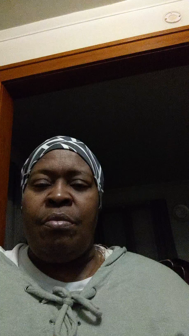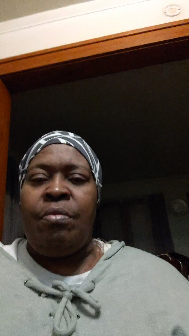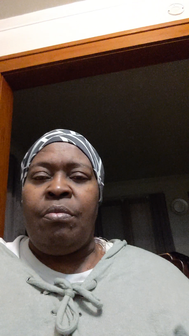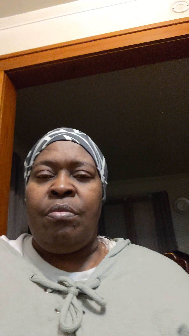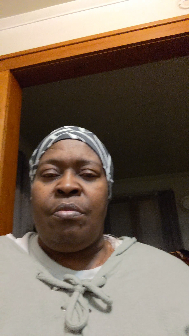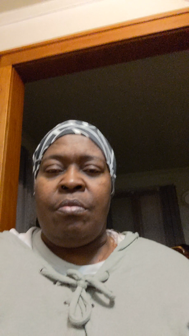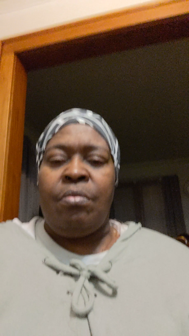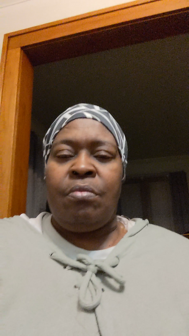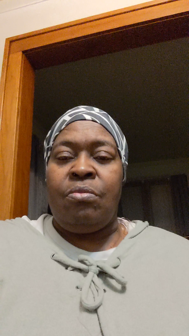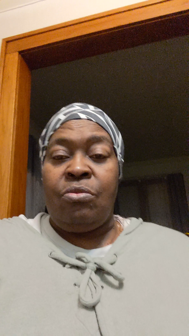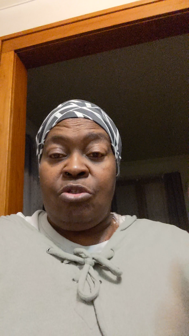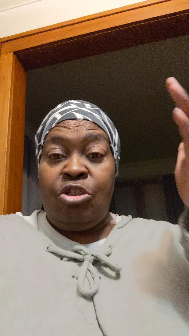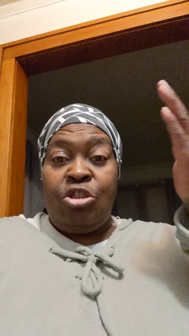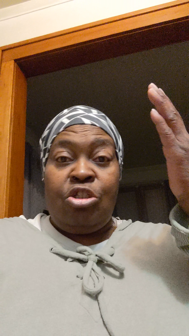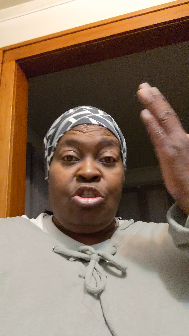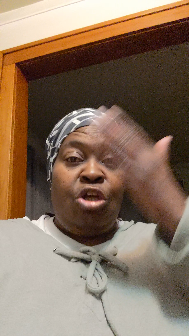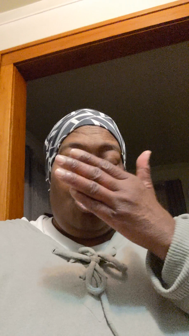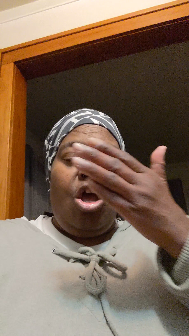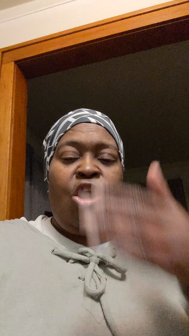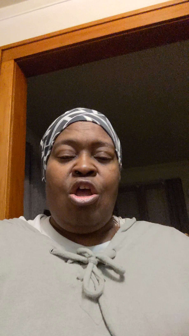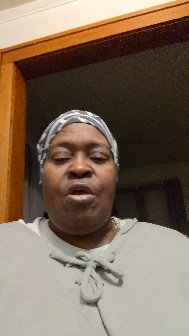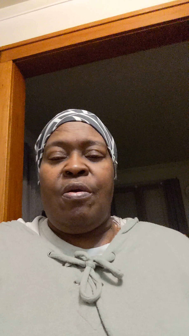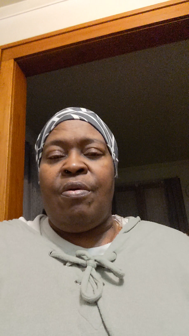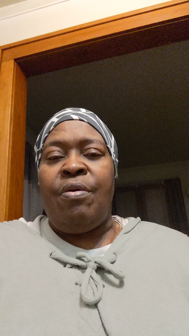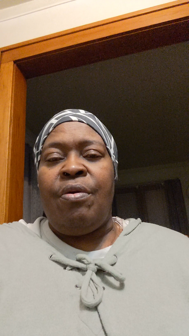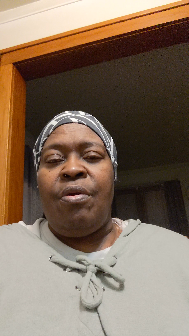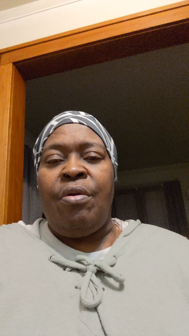dark